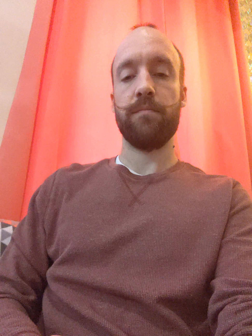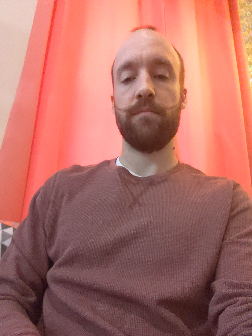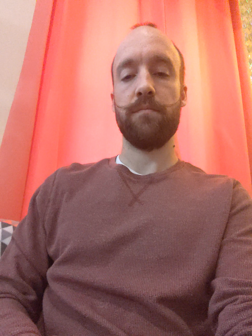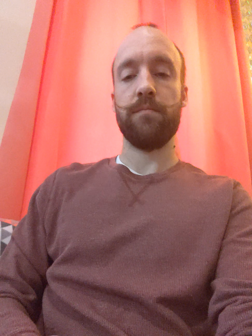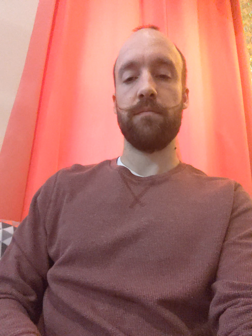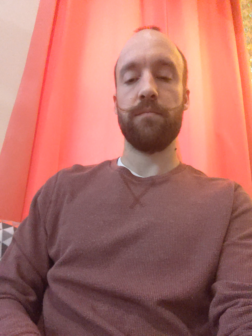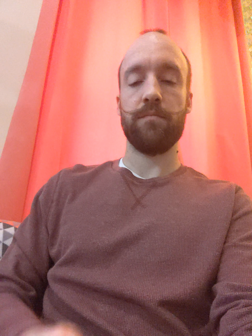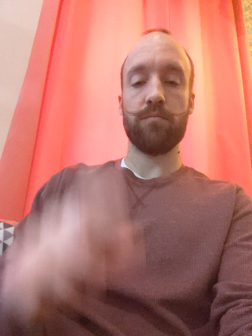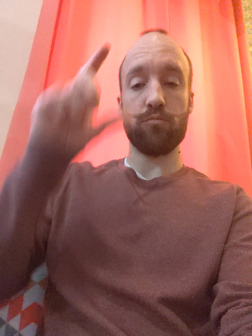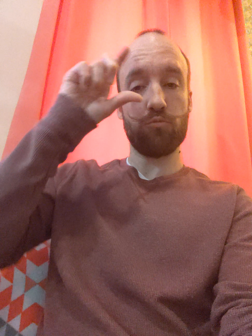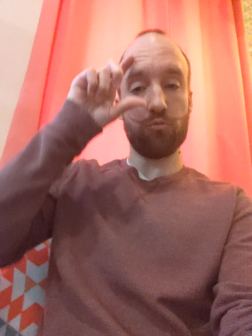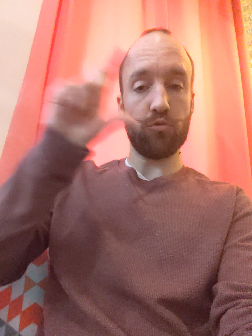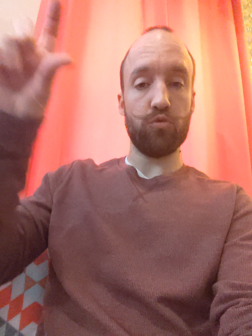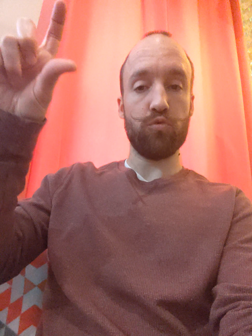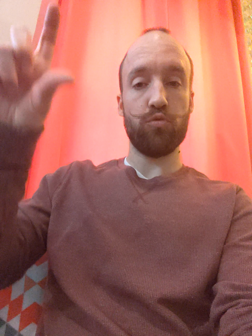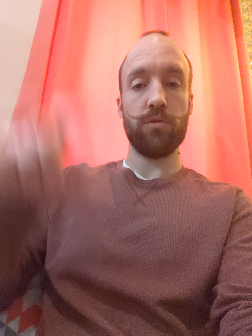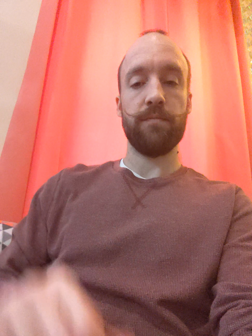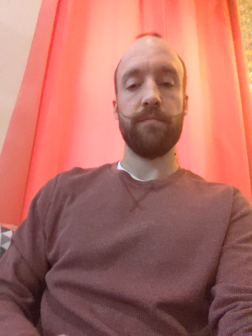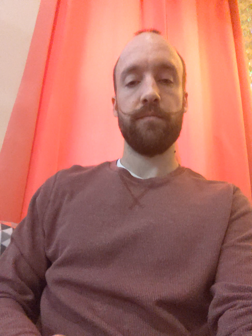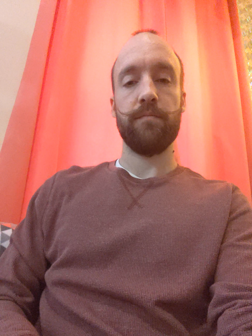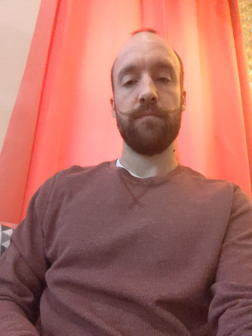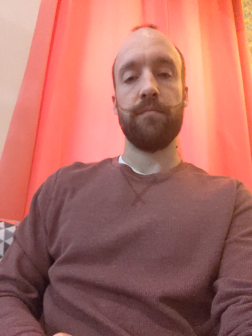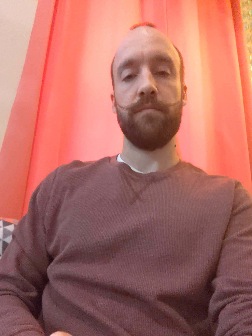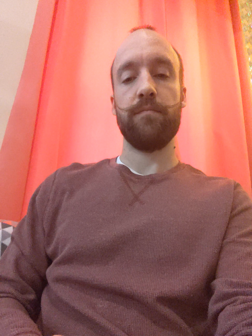moon